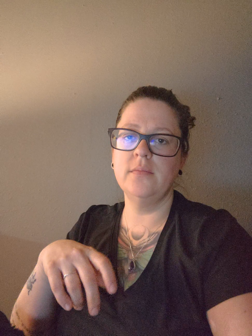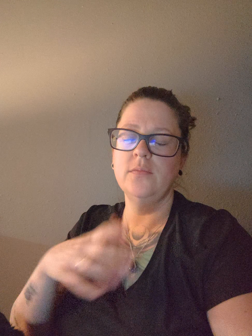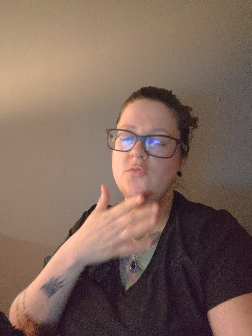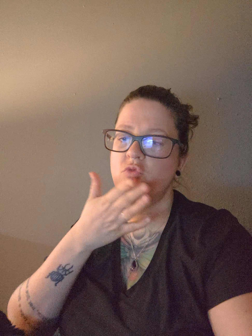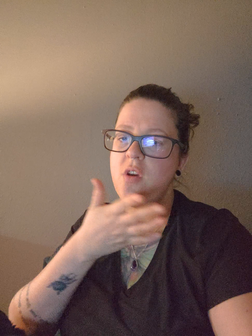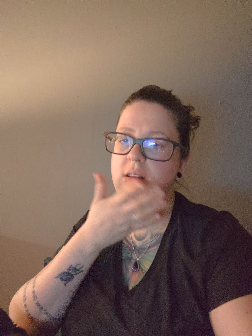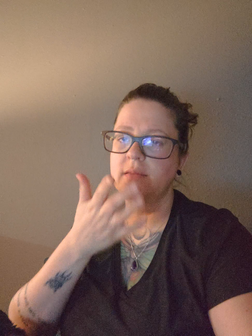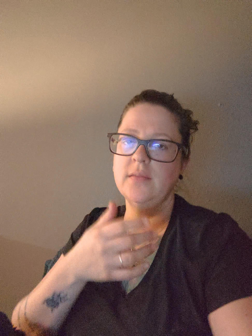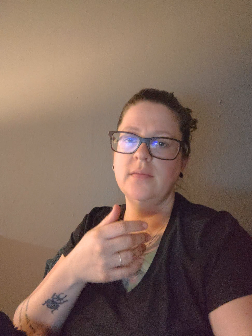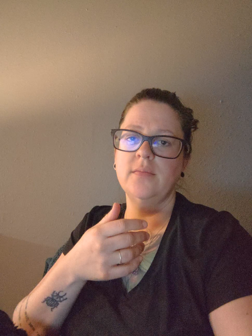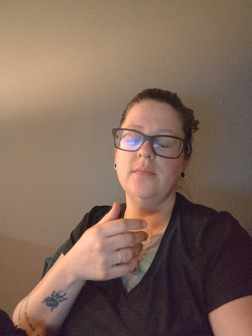grass